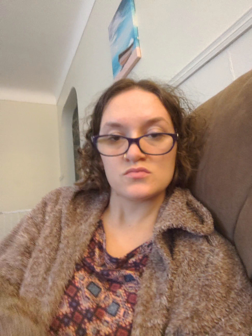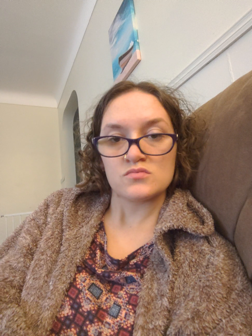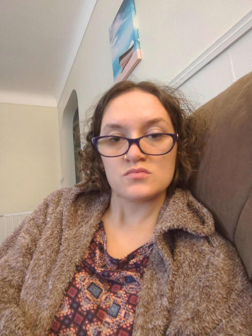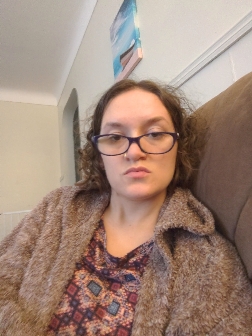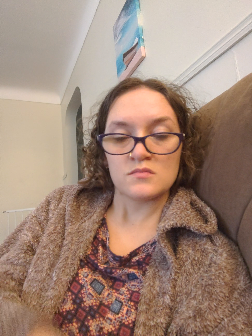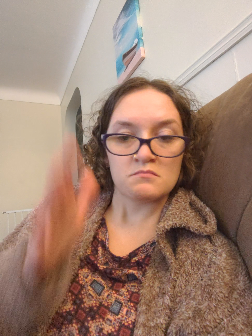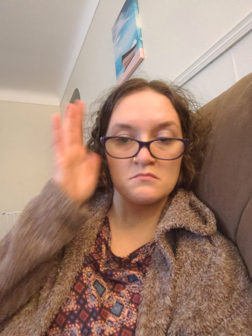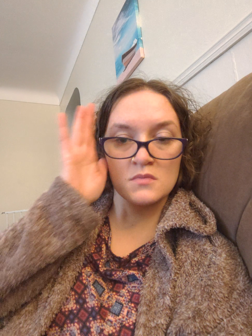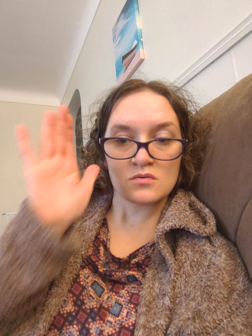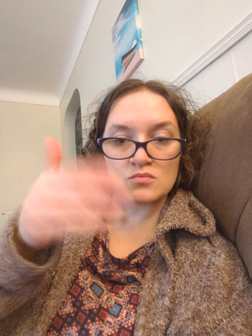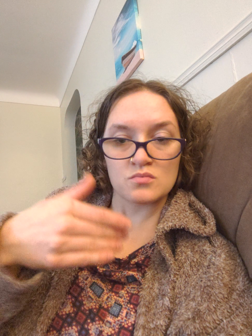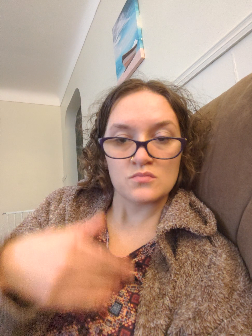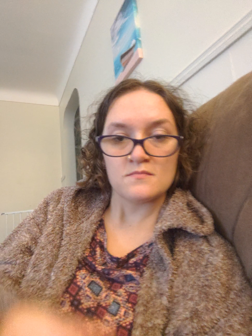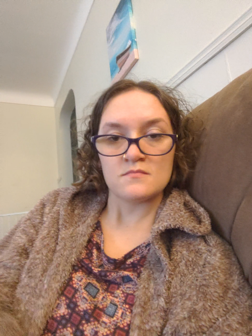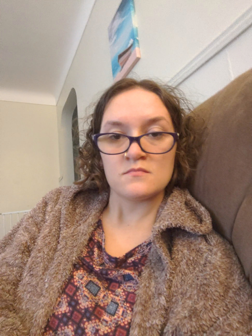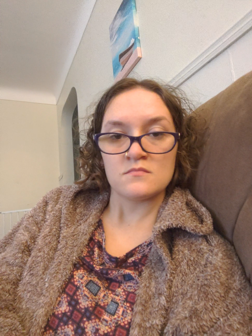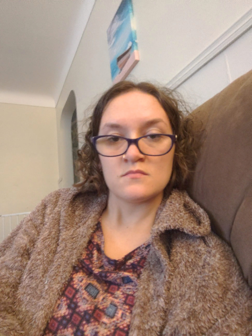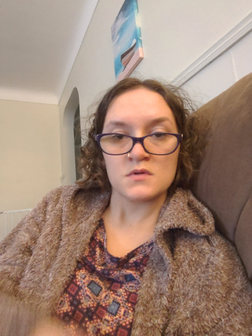bedroom